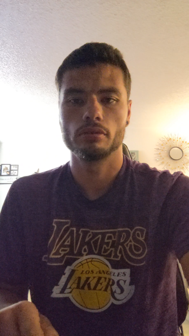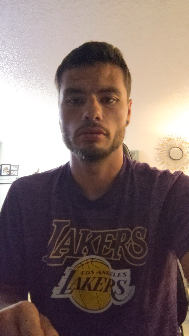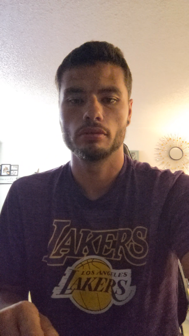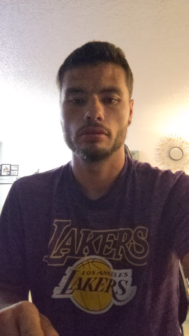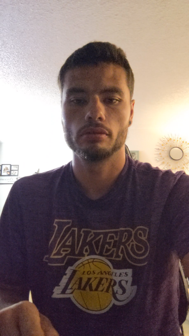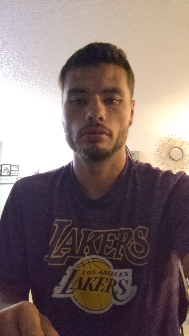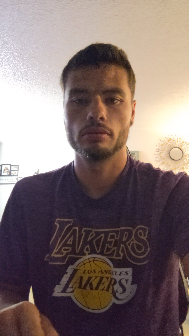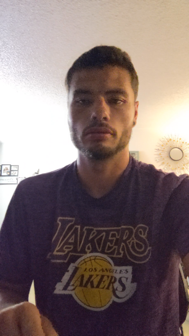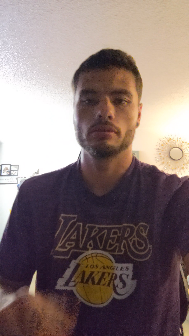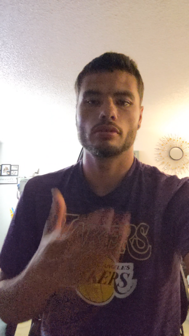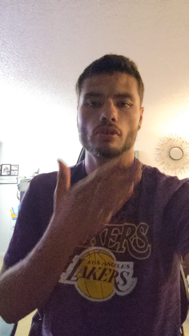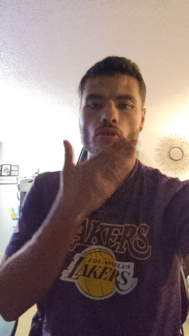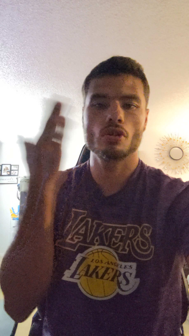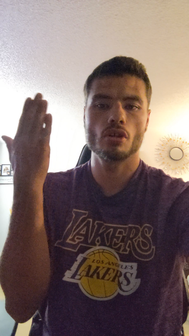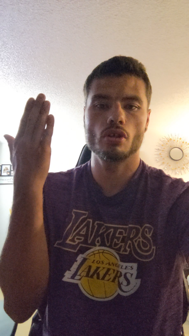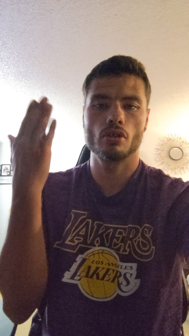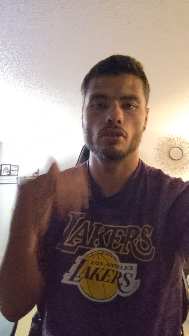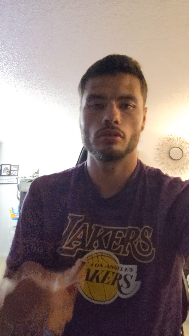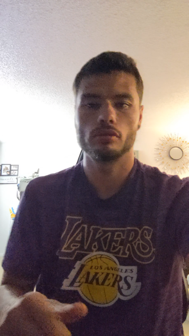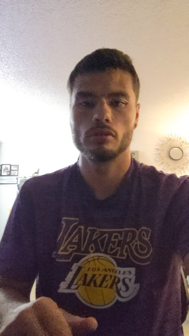all gone